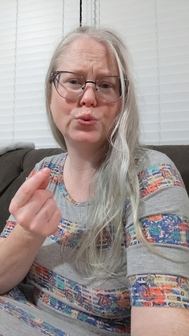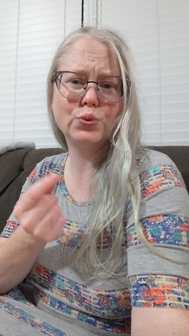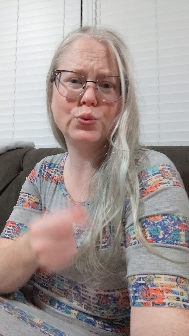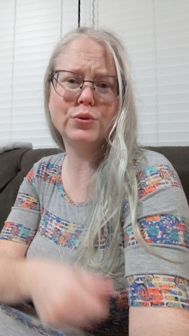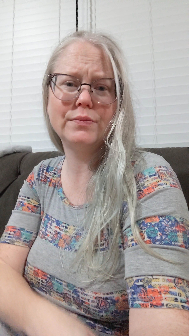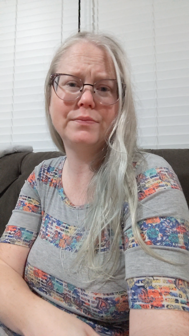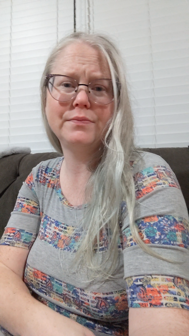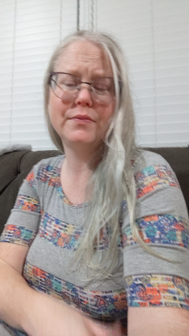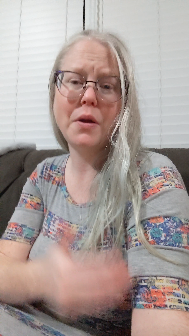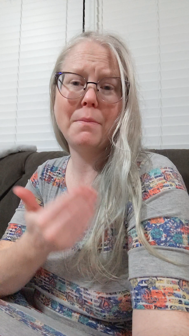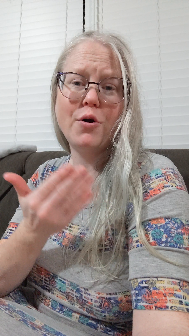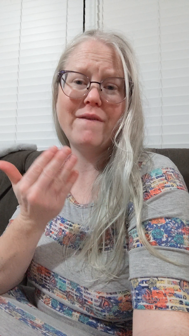butterfly